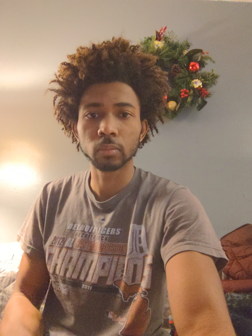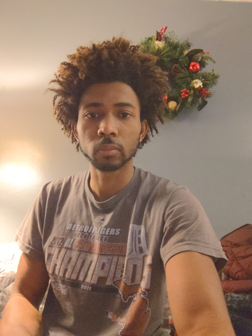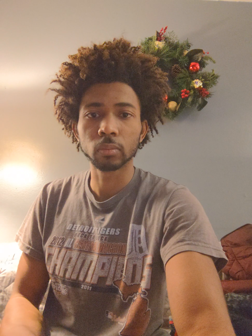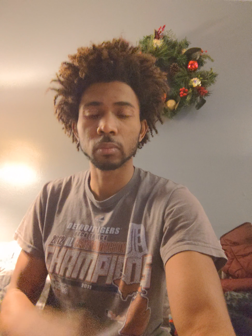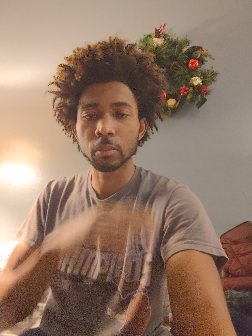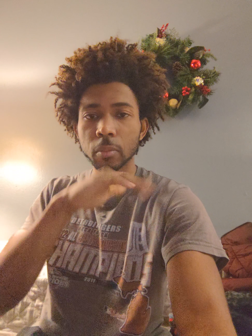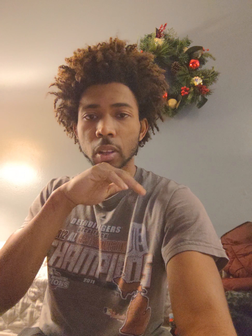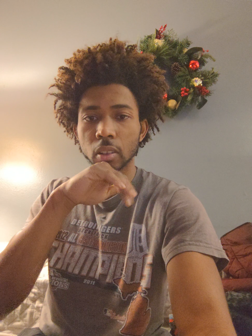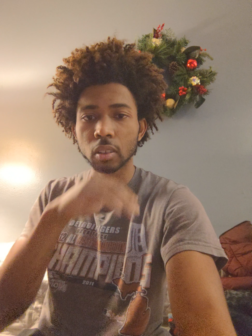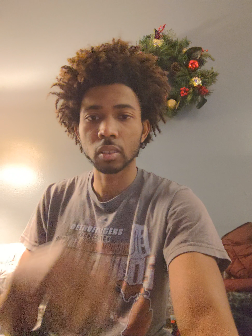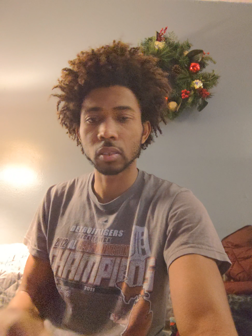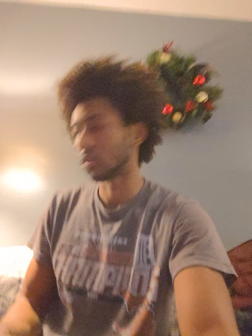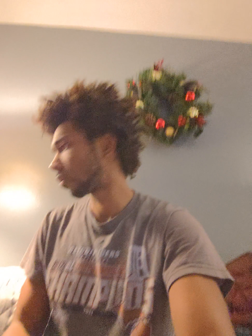pig